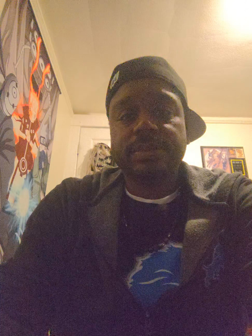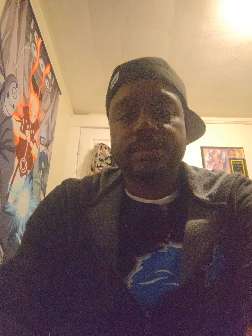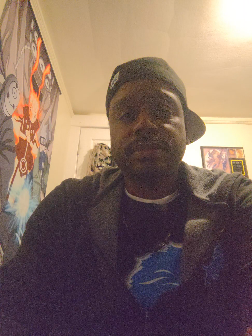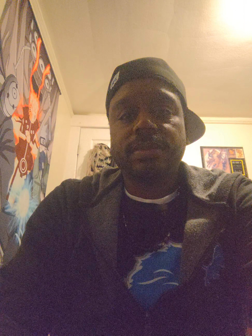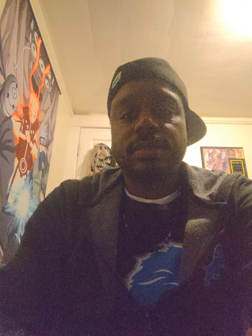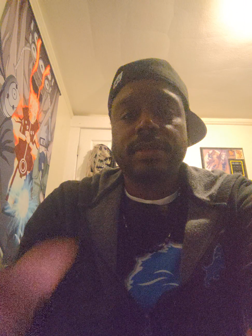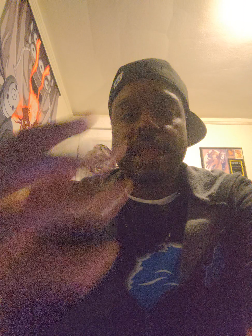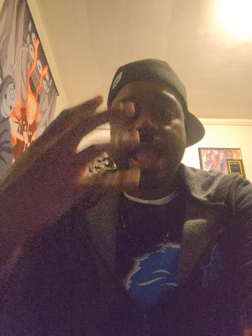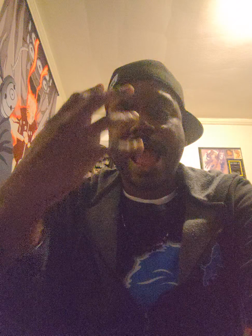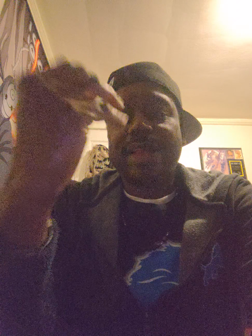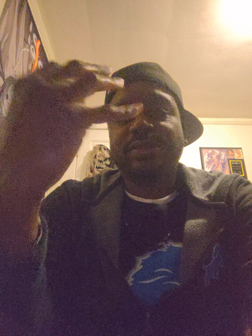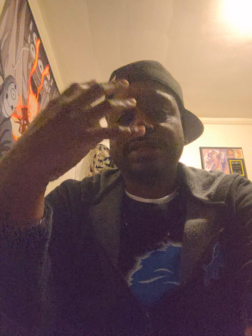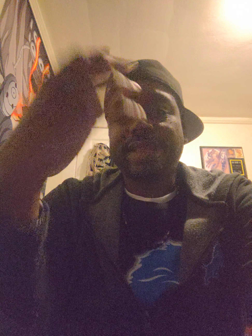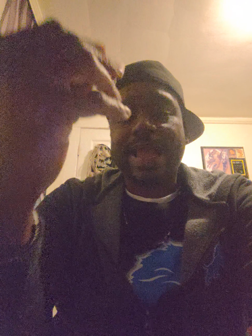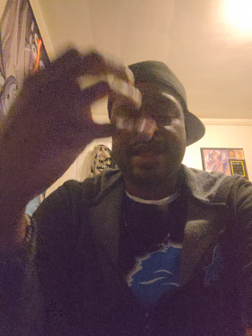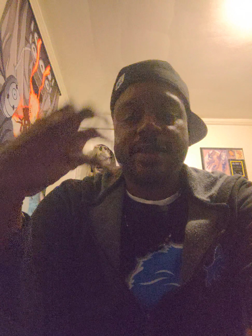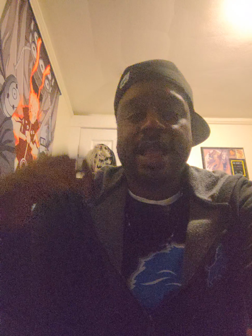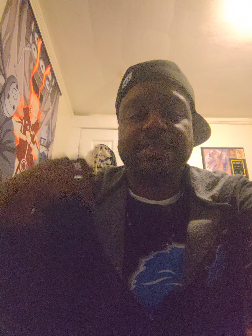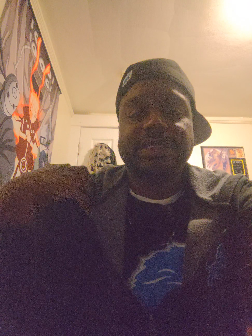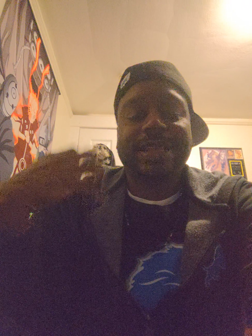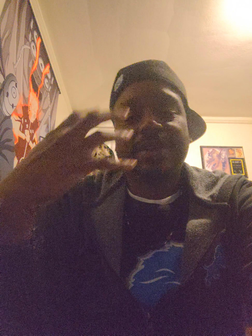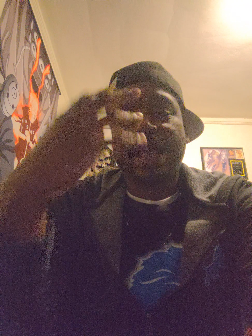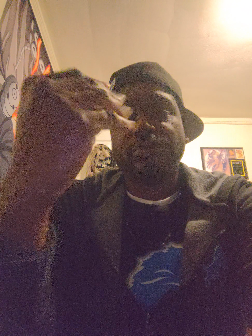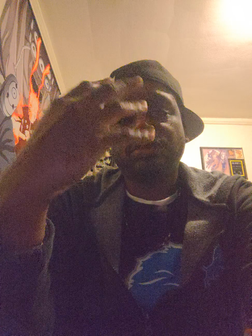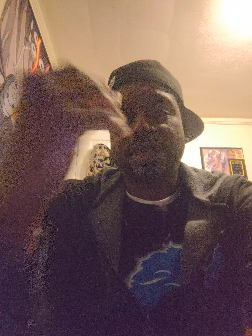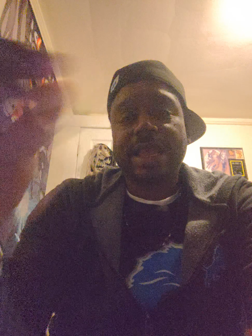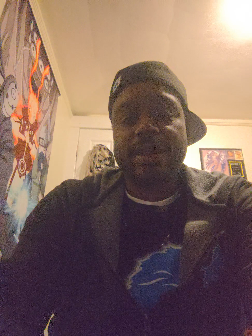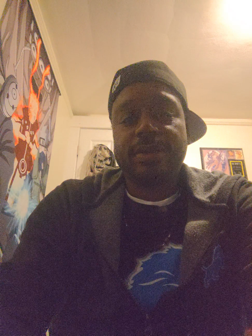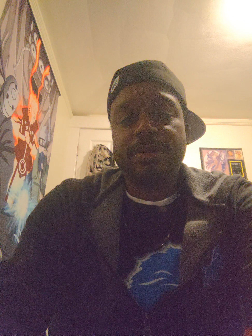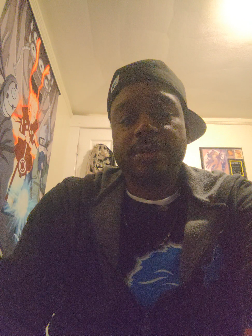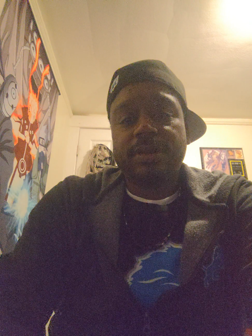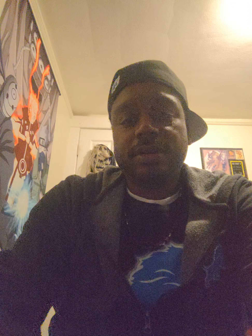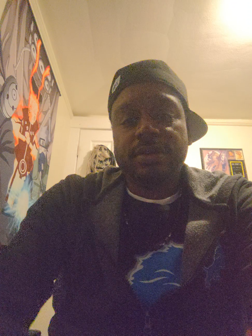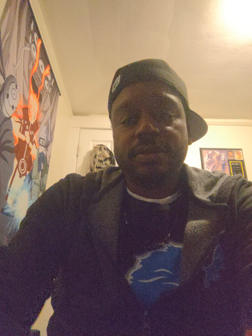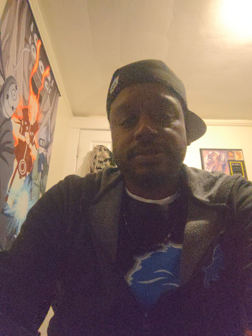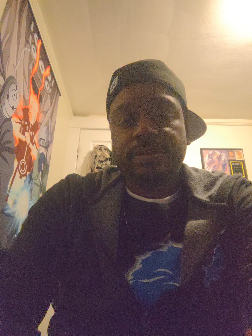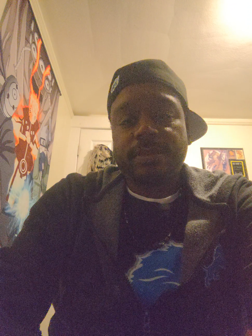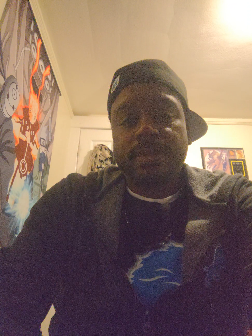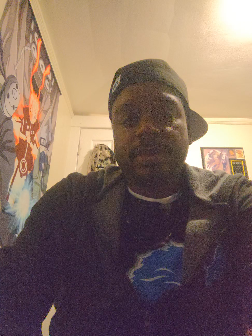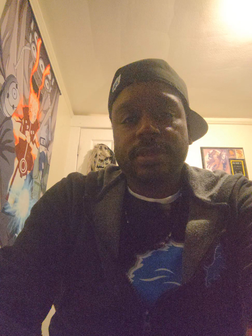outside